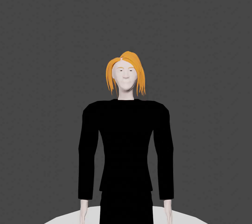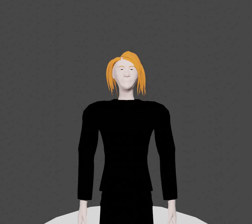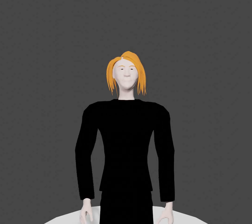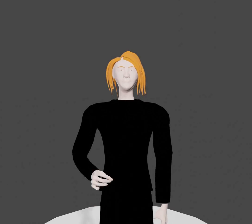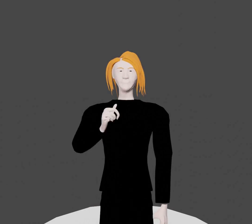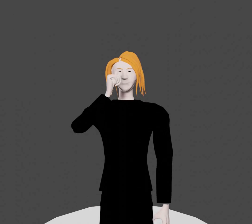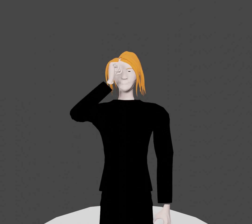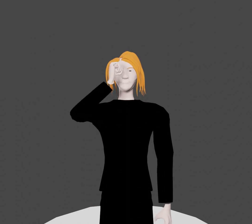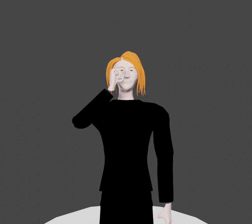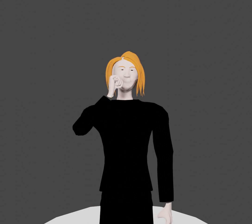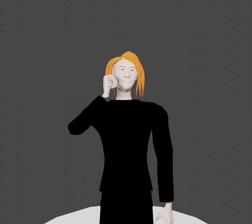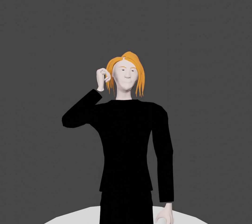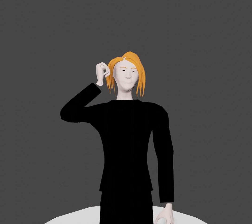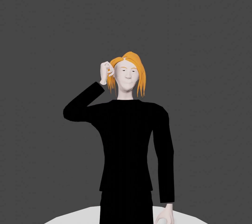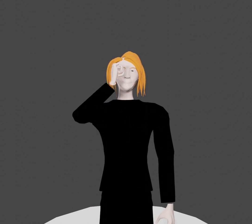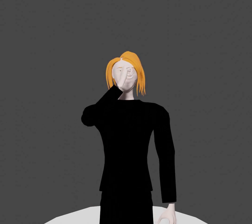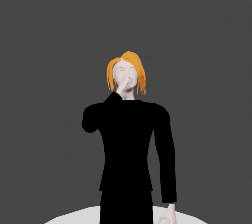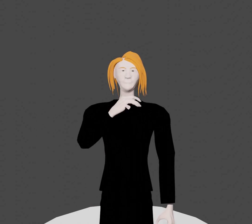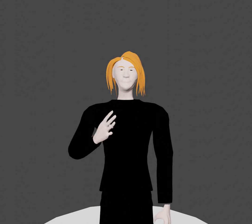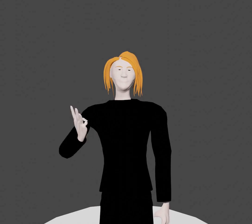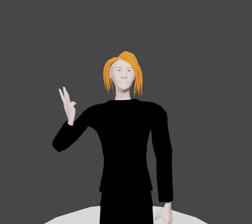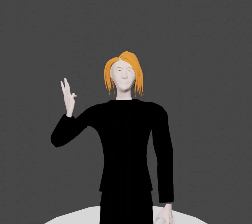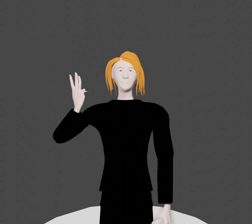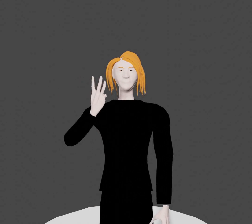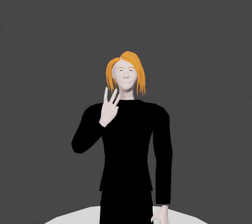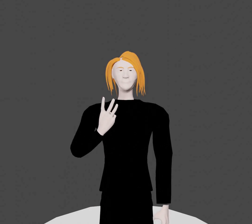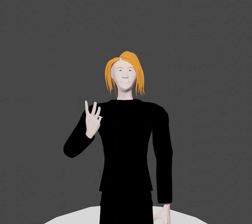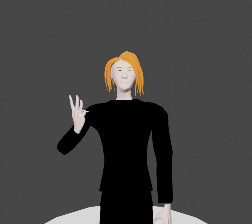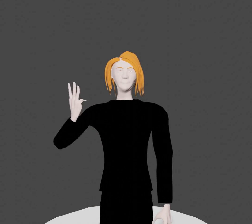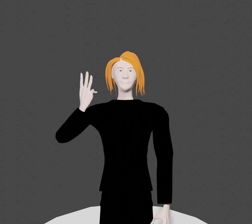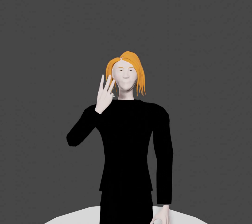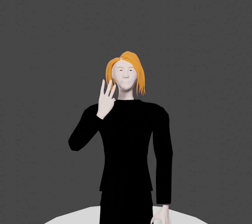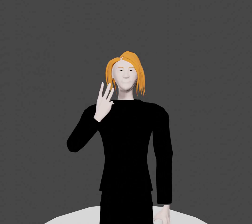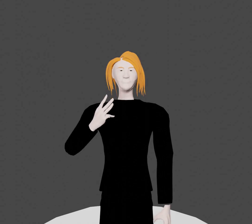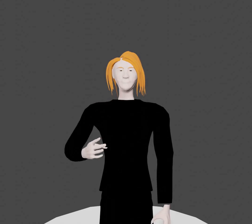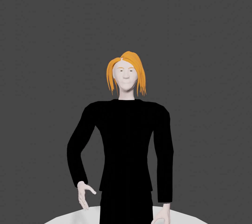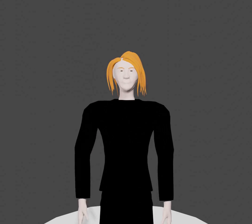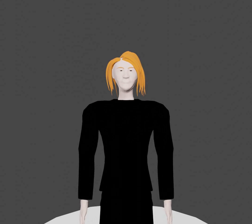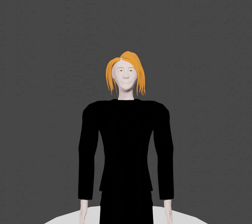Ash Wednesday